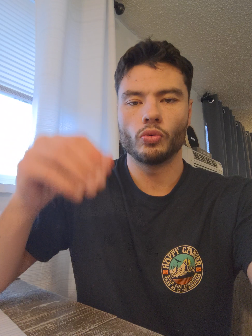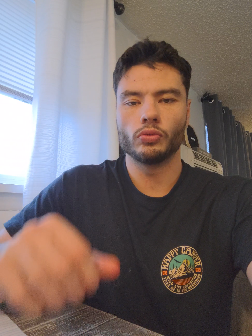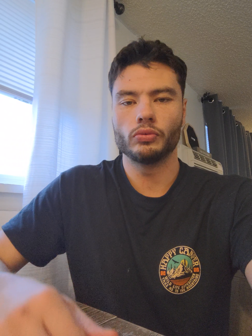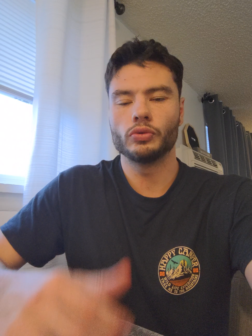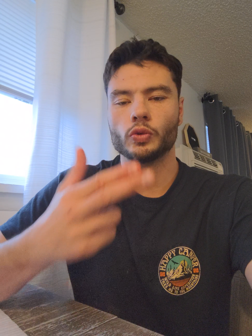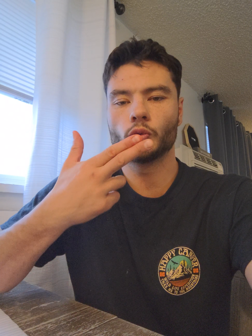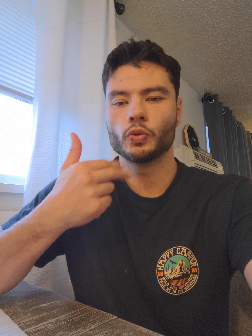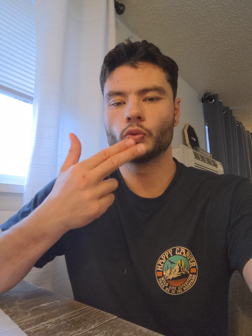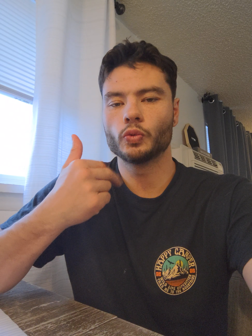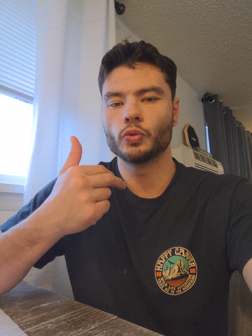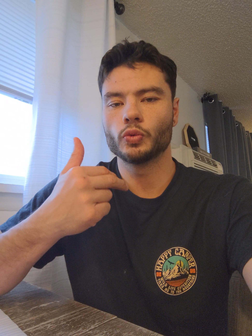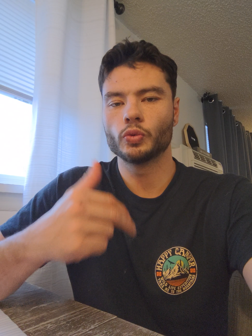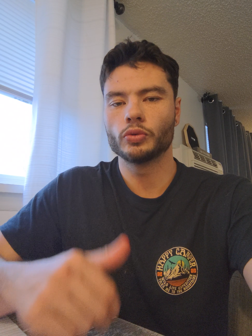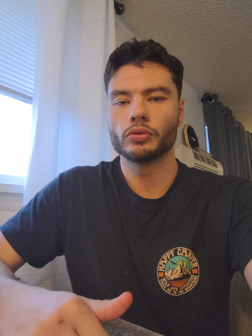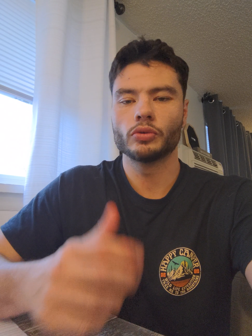cute